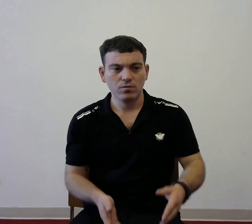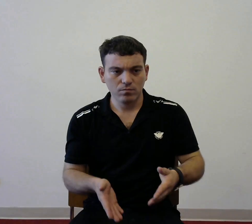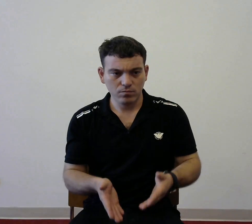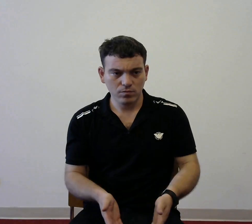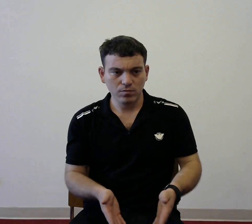burda